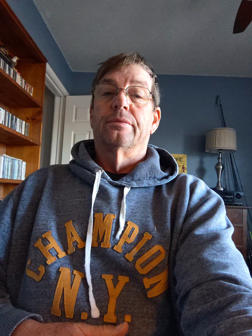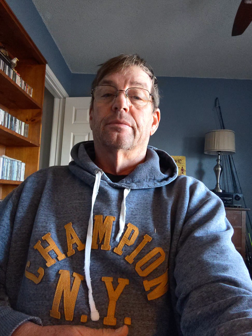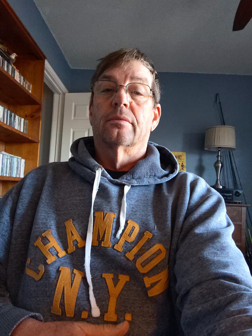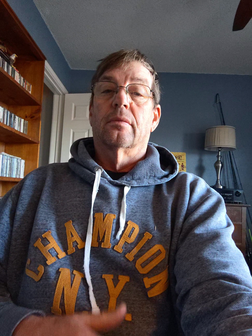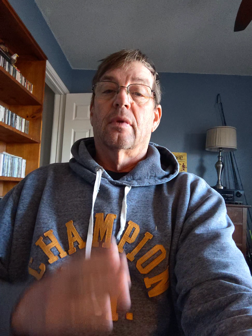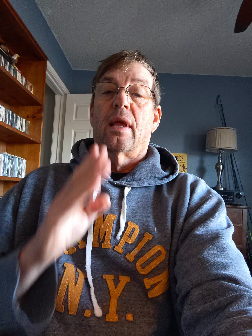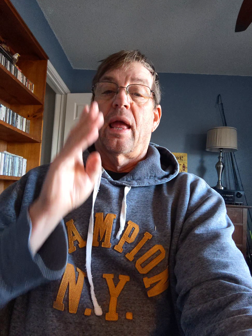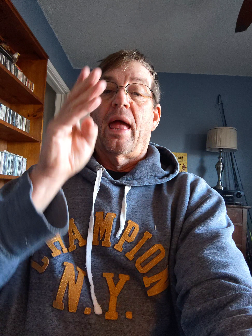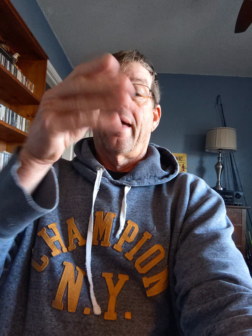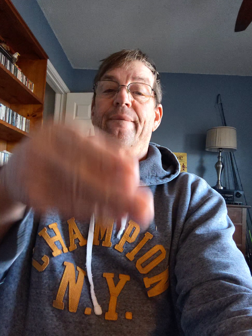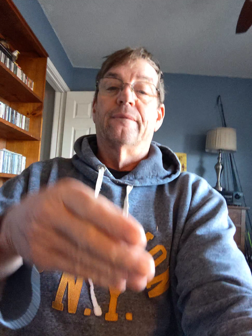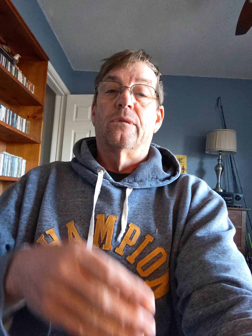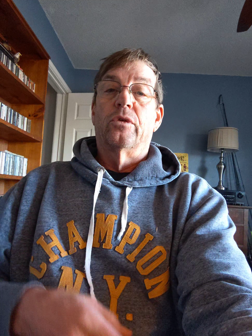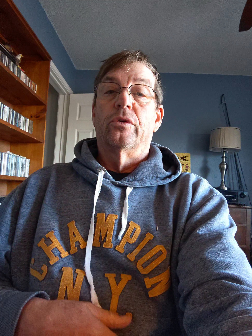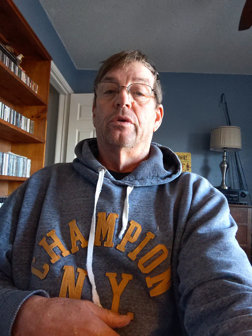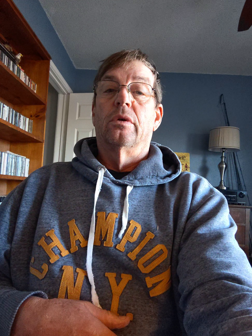after